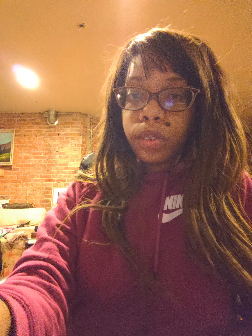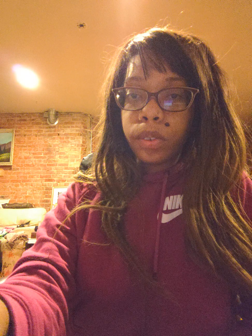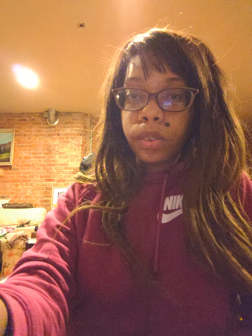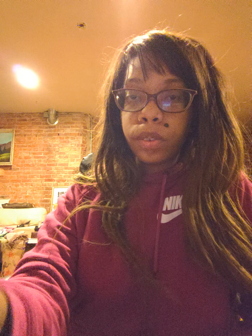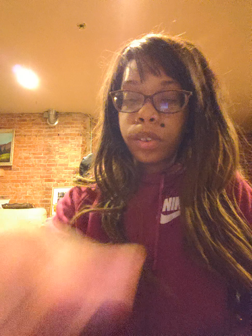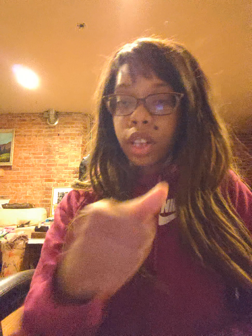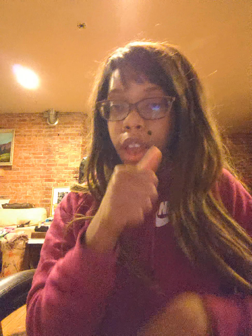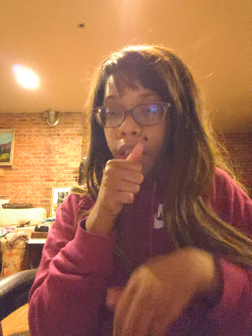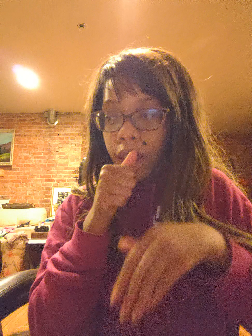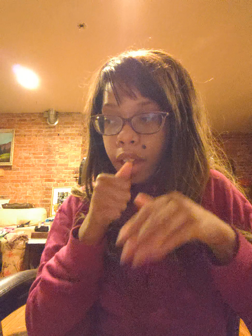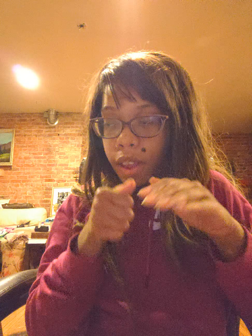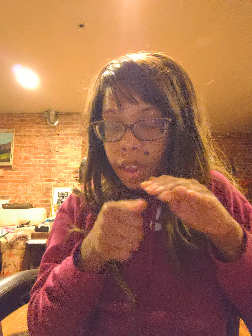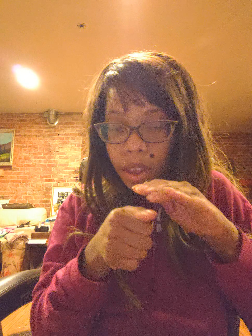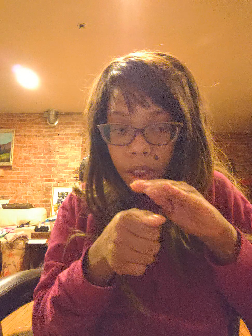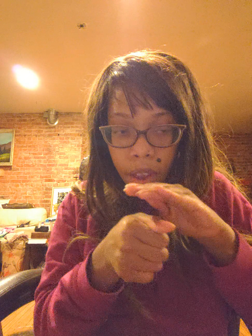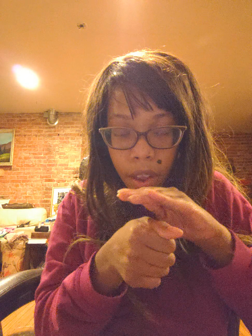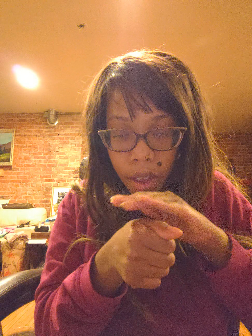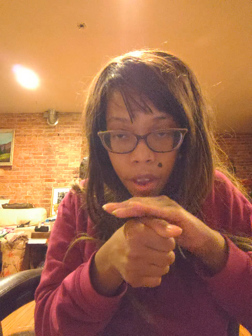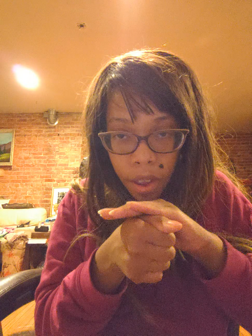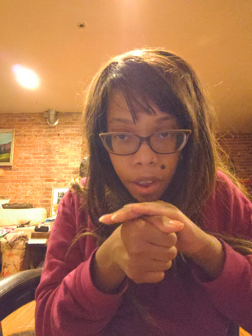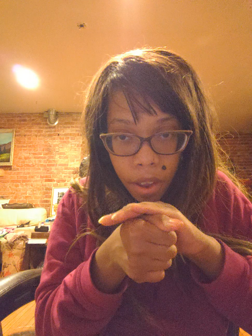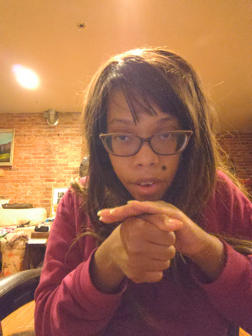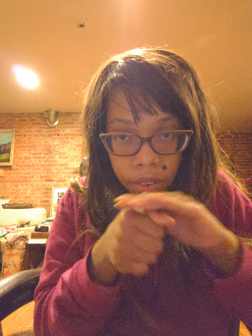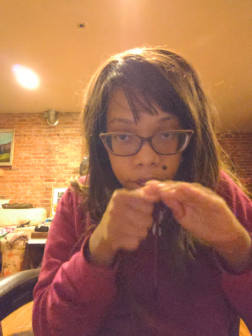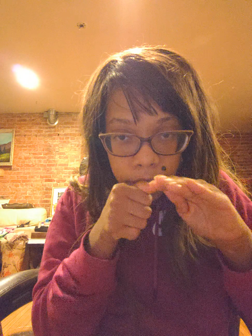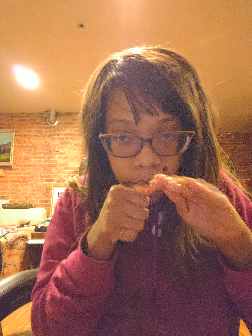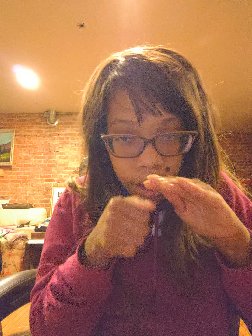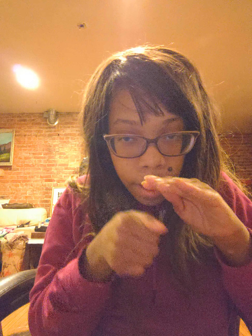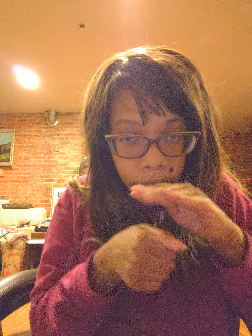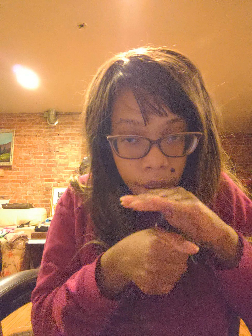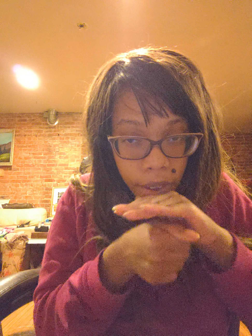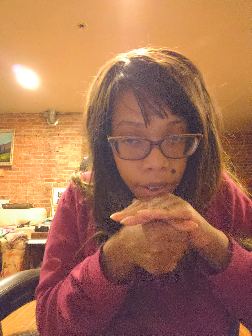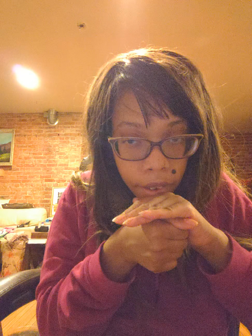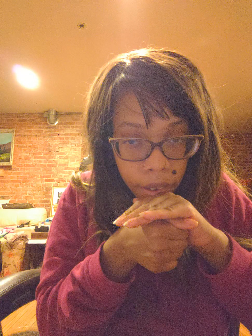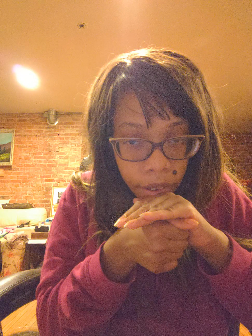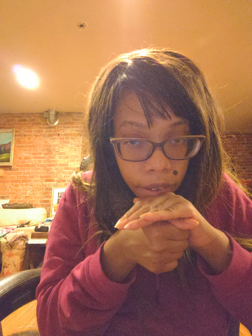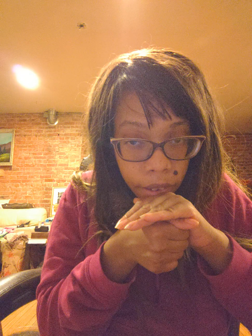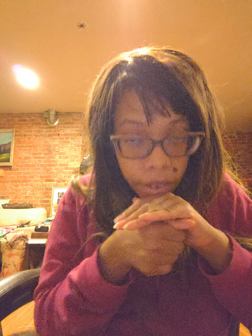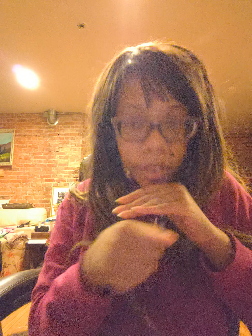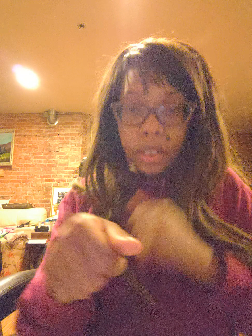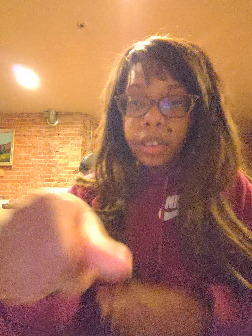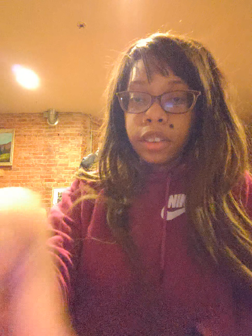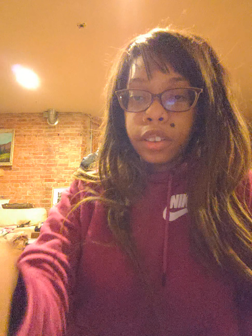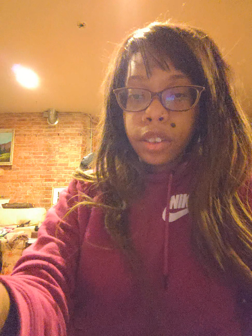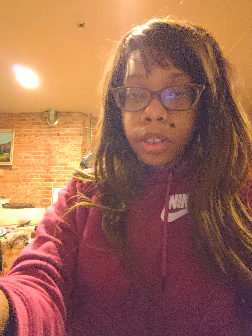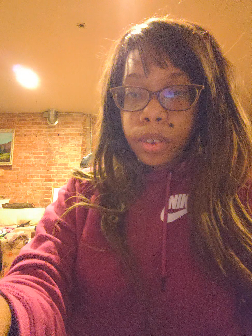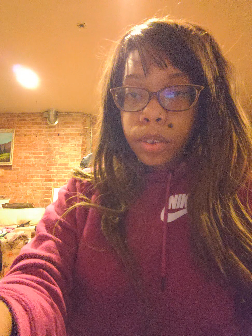hide